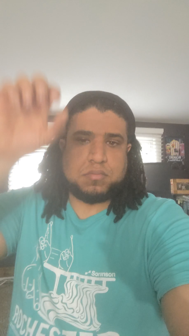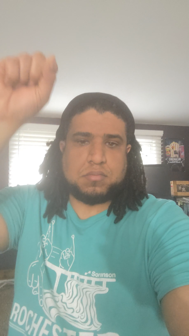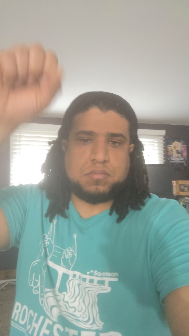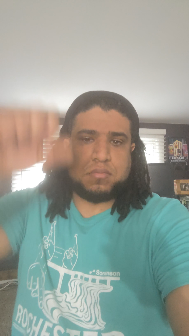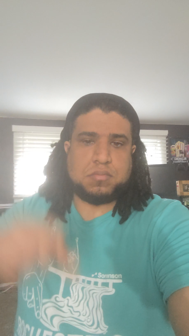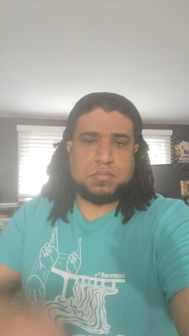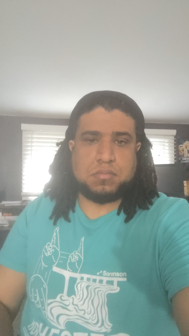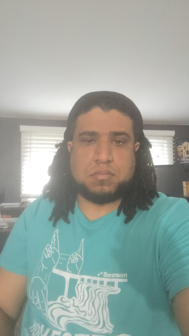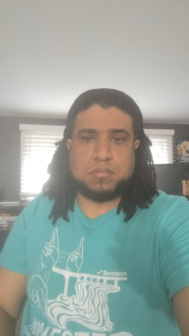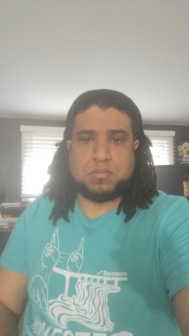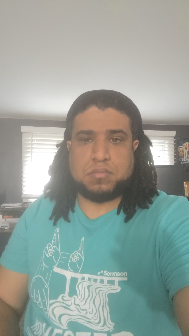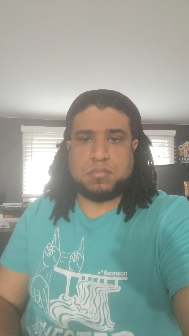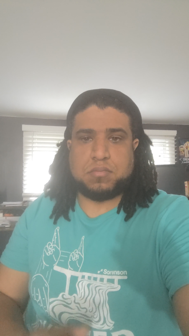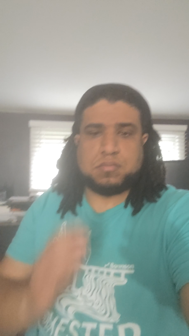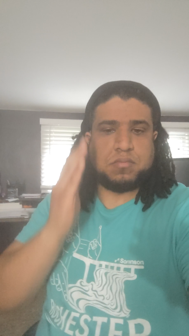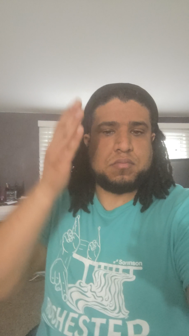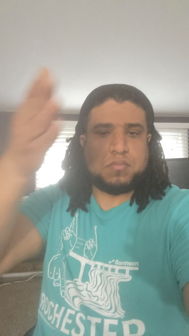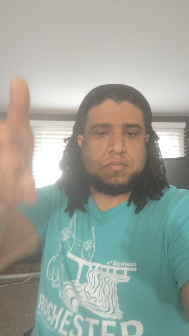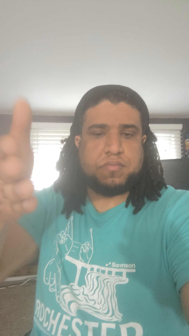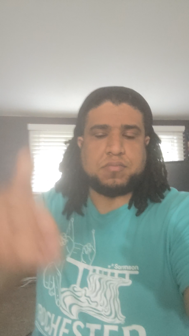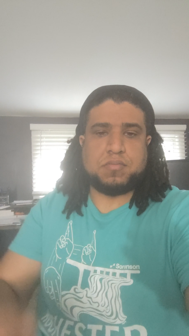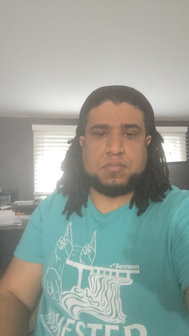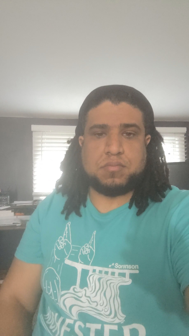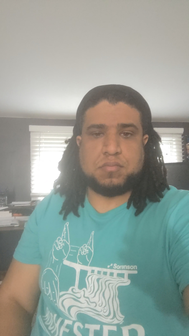over